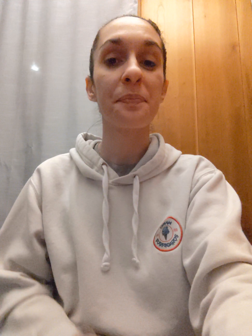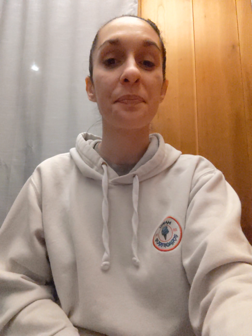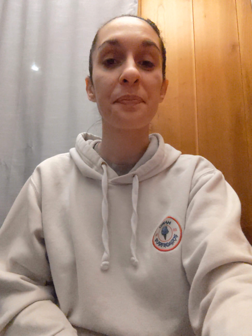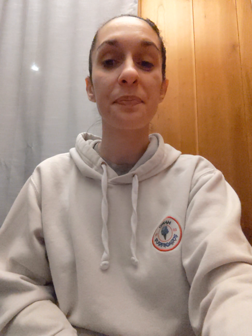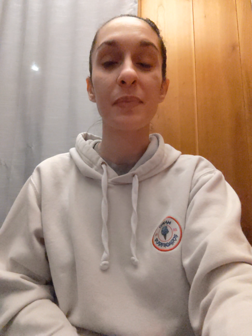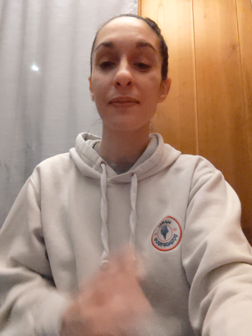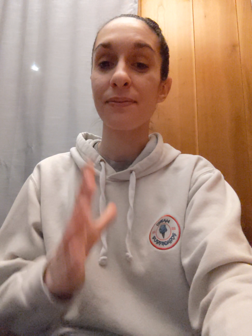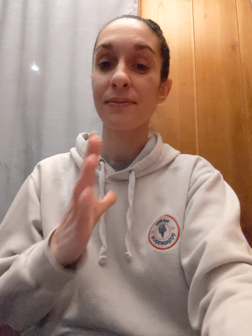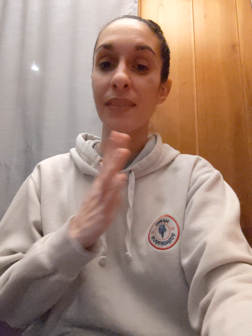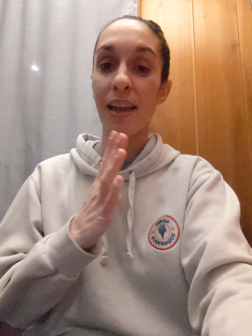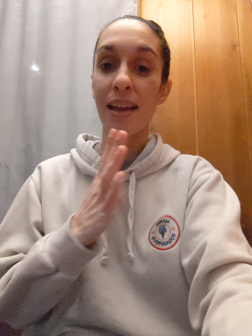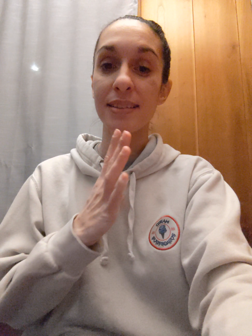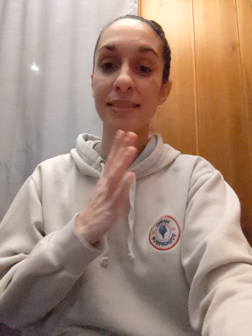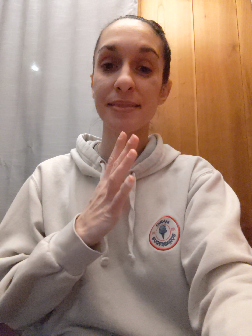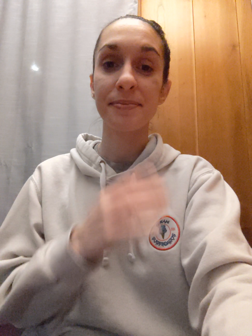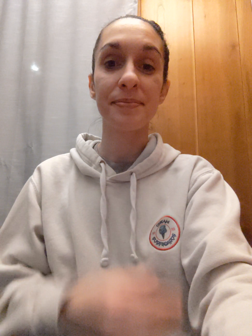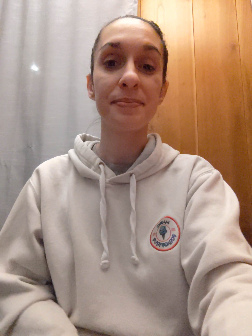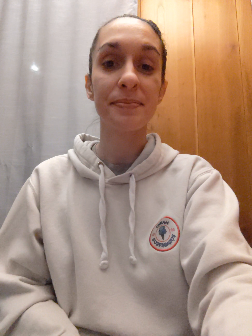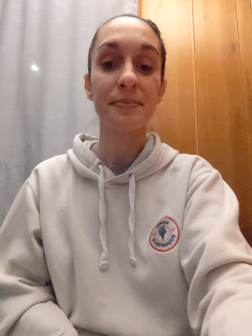fine